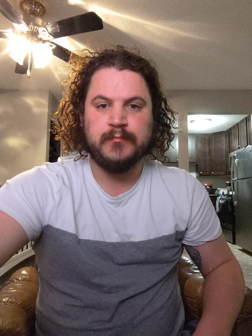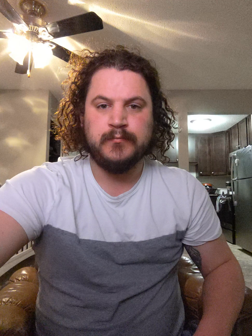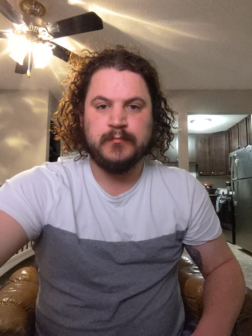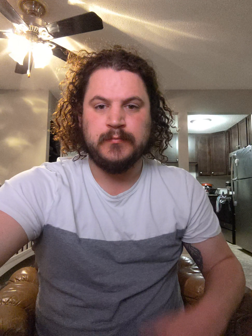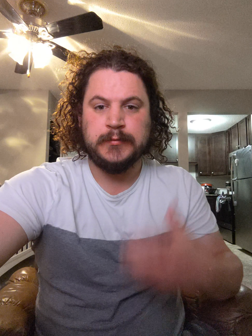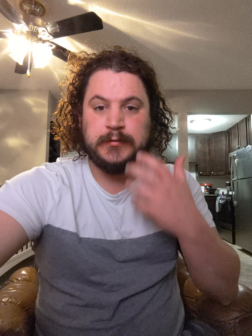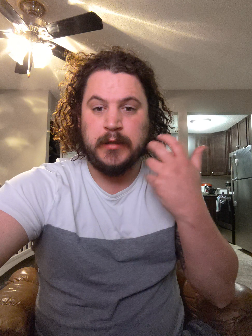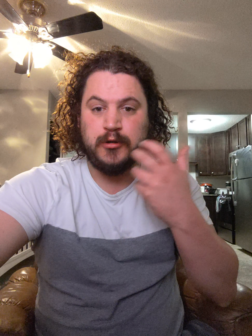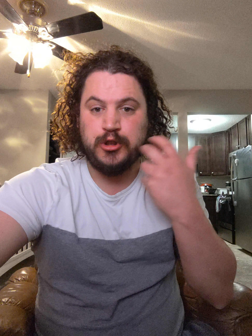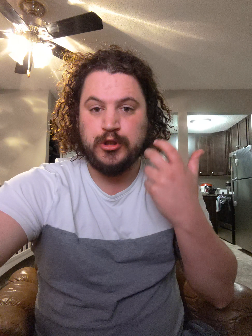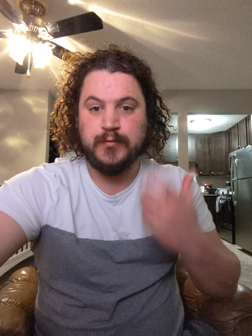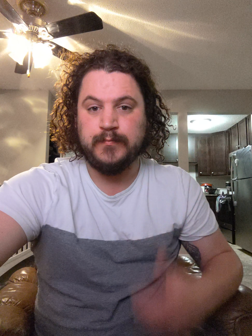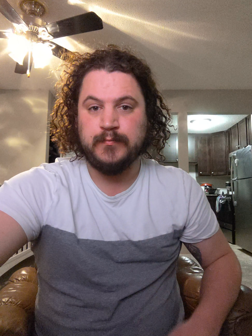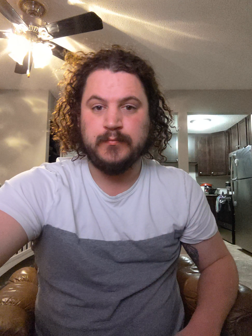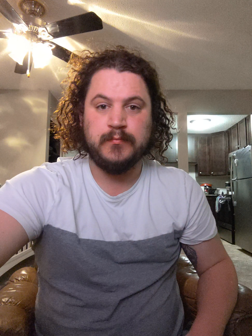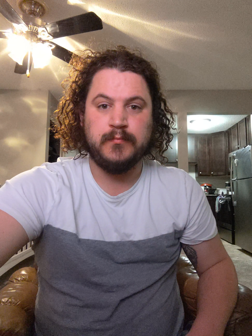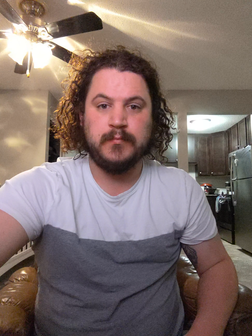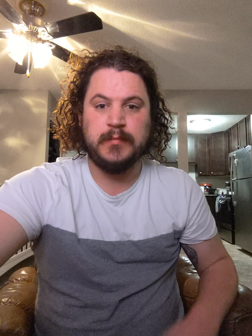tiger